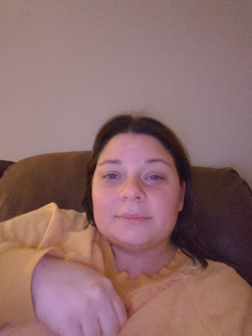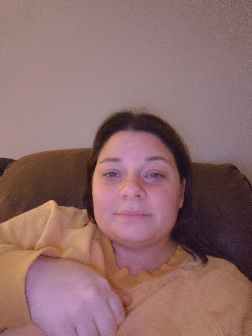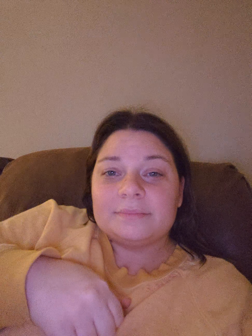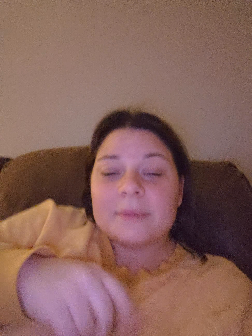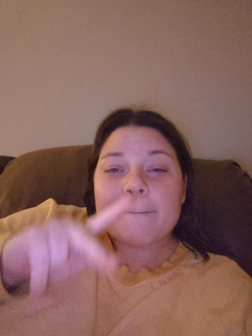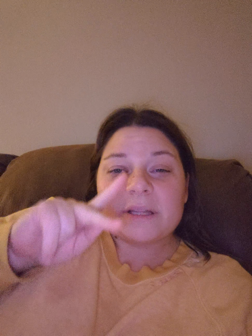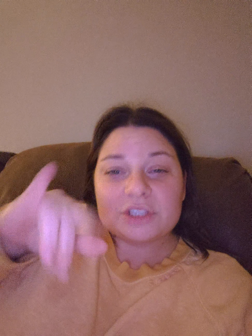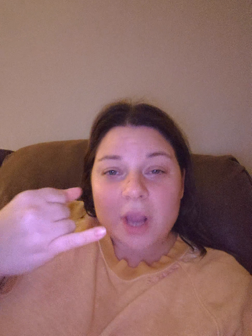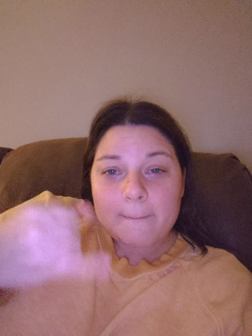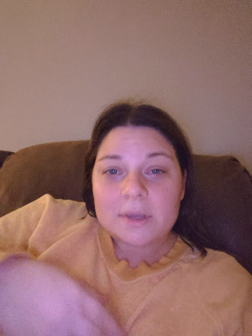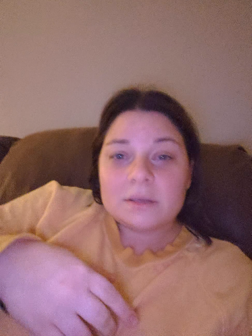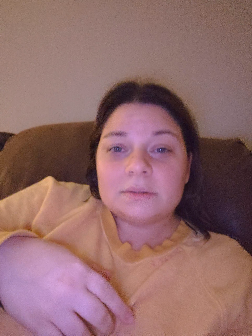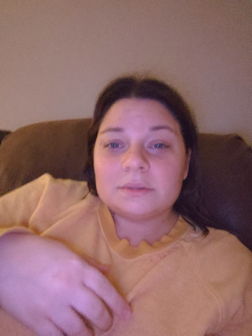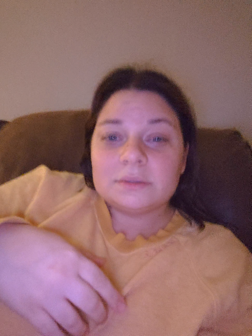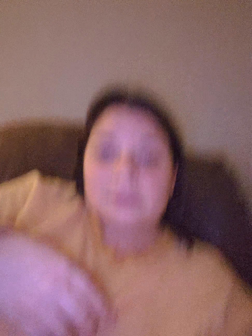pajamas